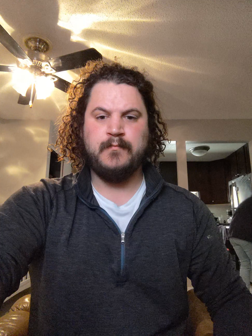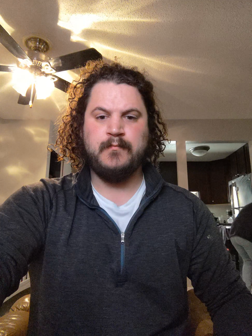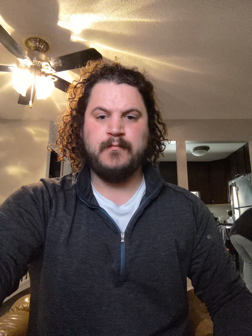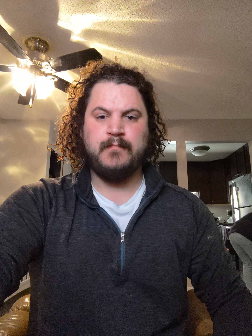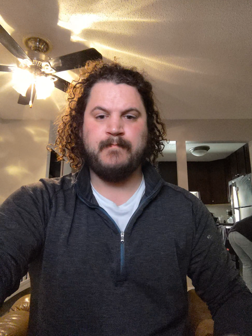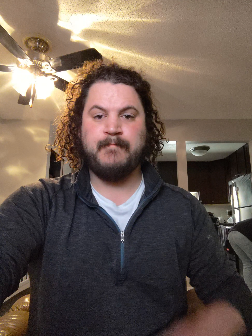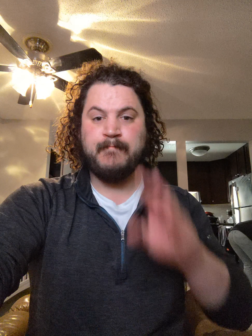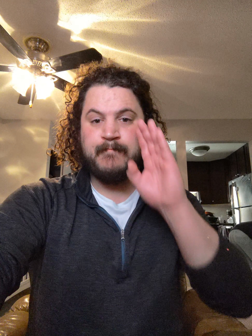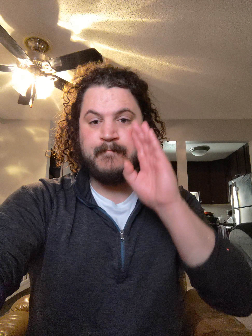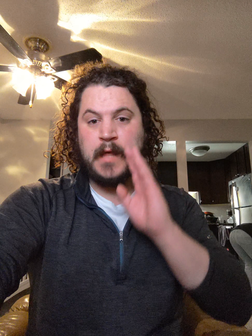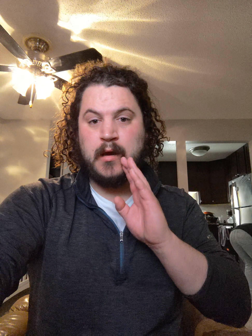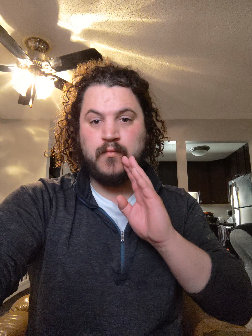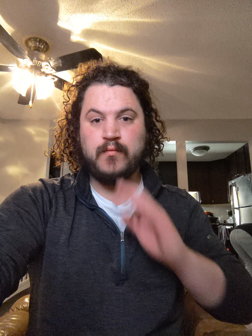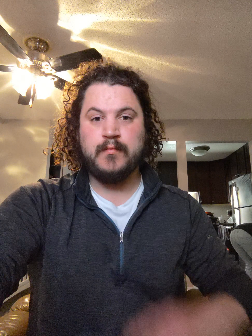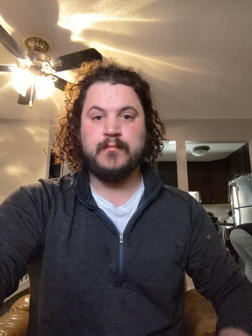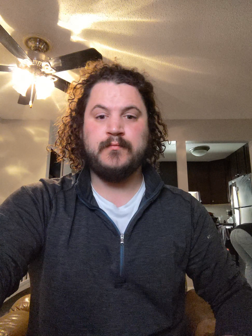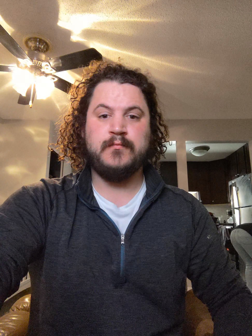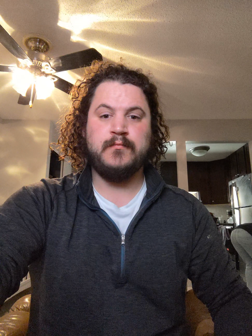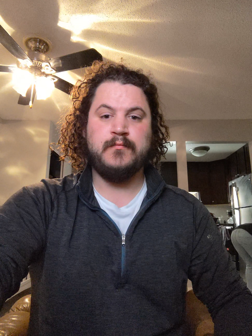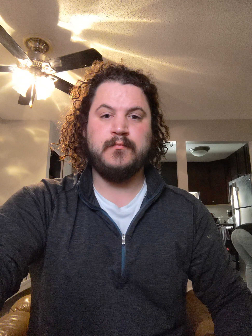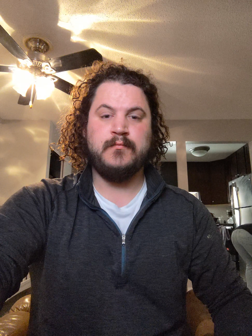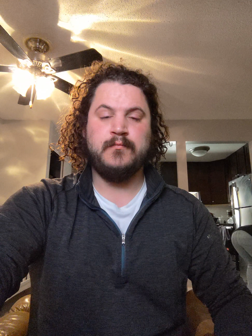brown